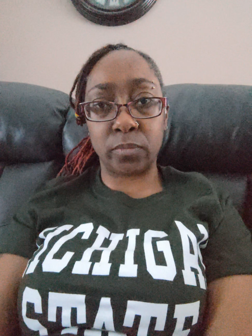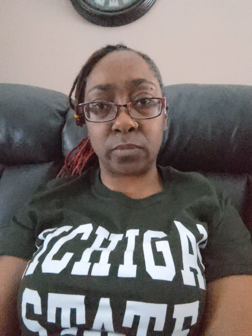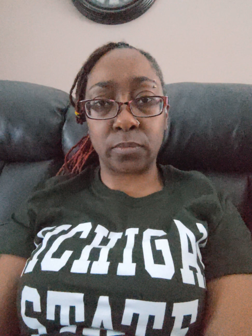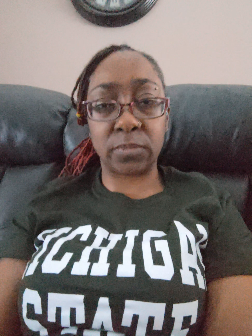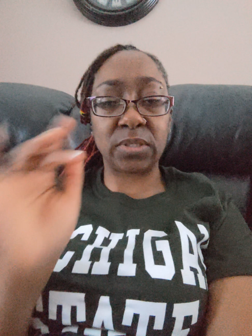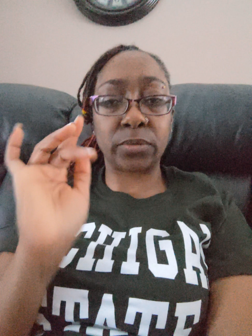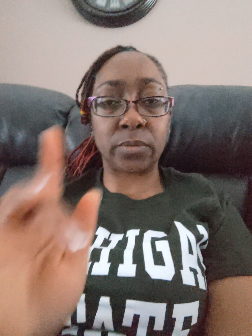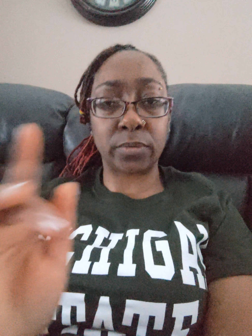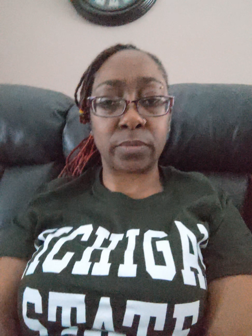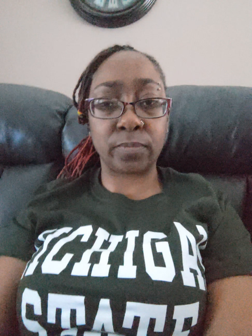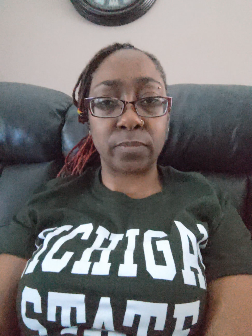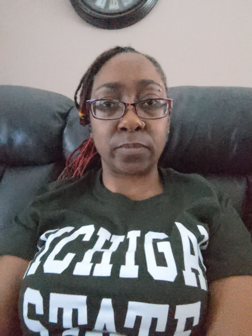touch